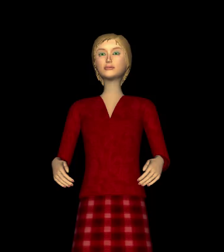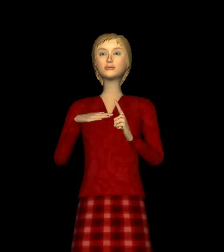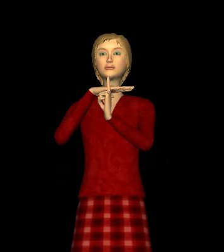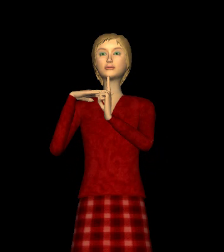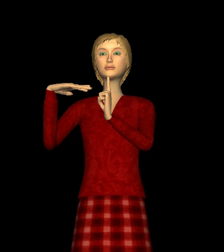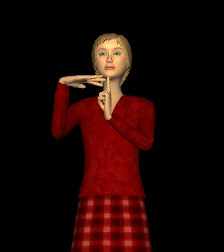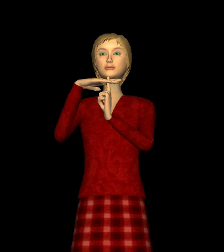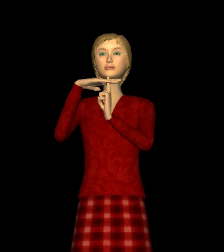مجتمع